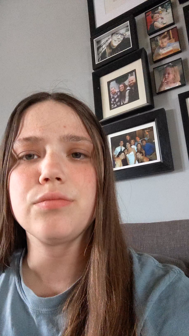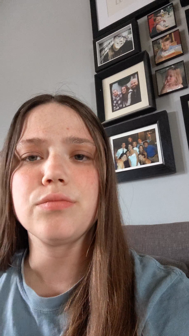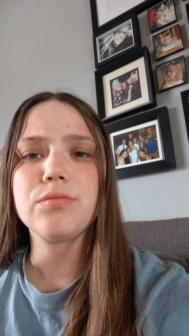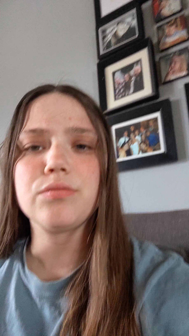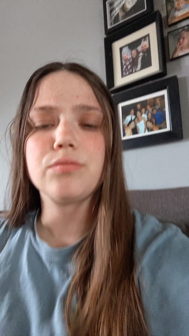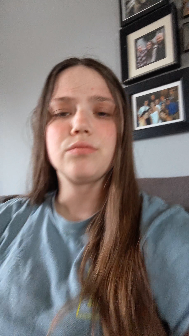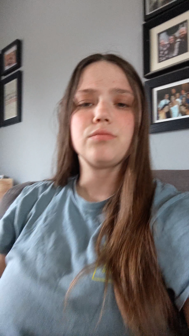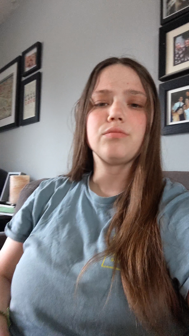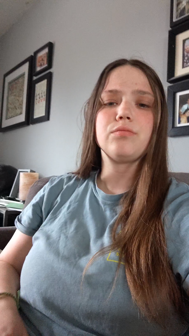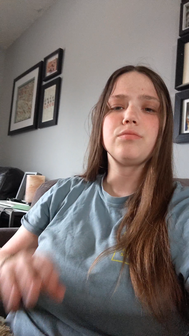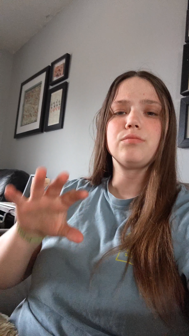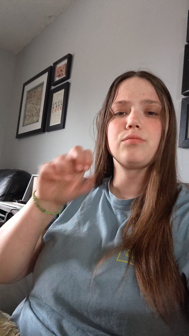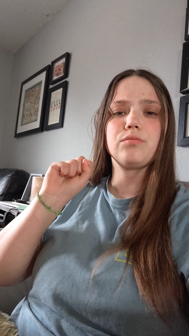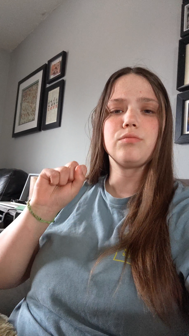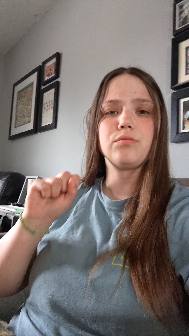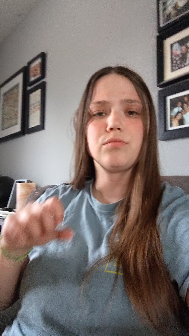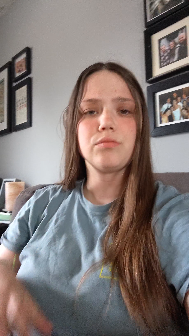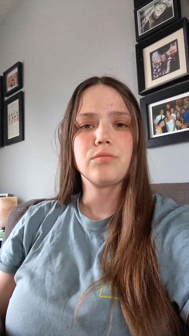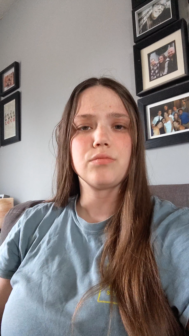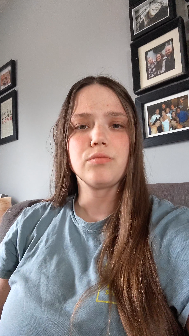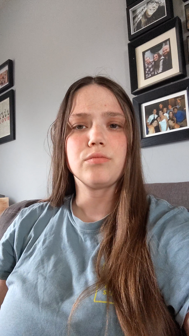catch